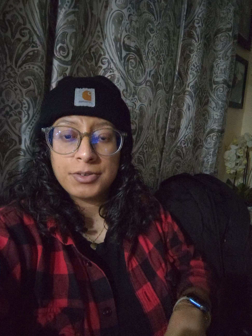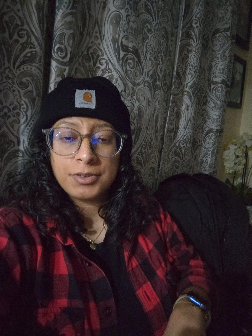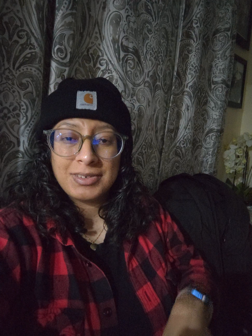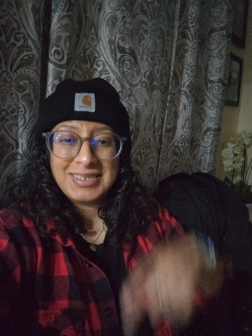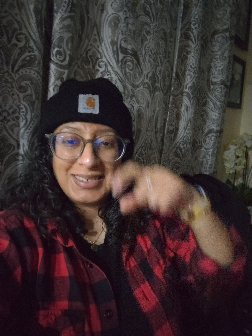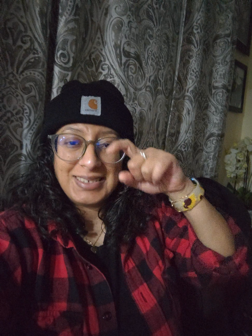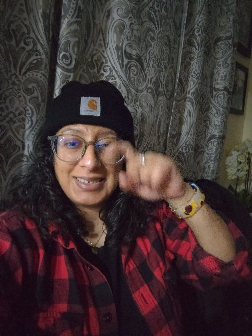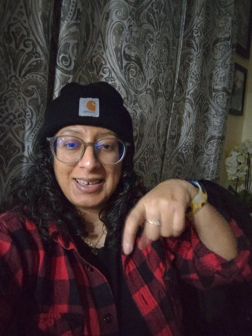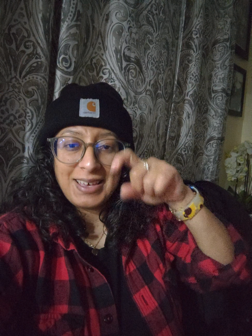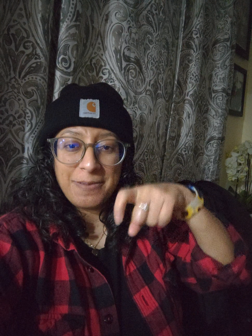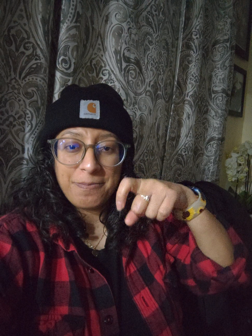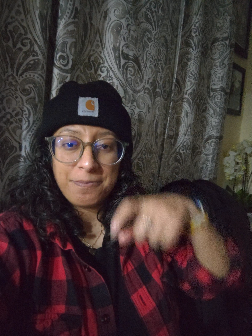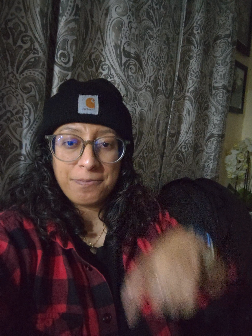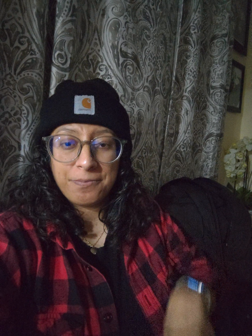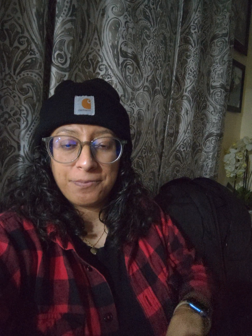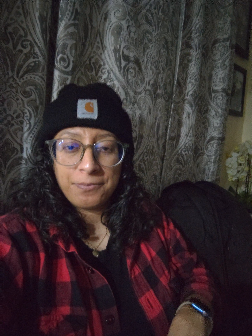time